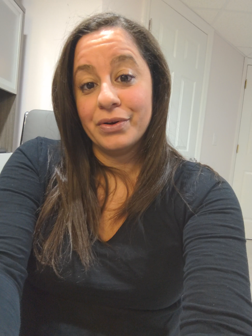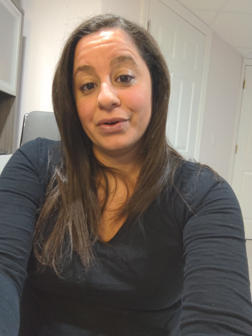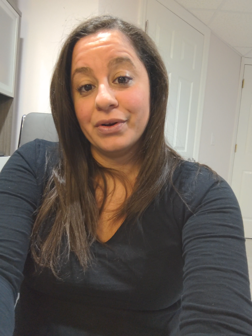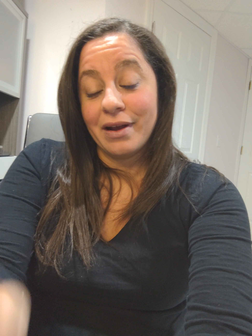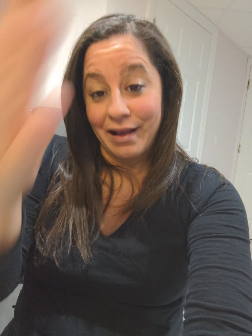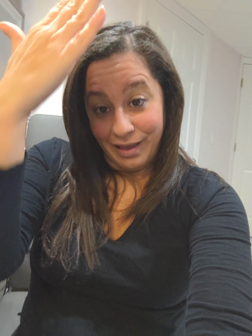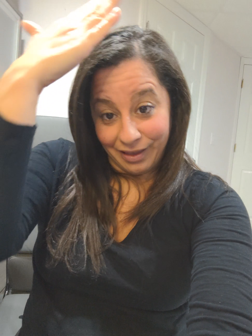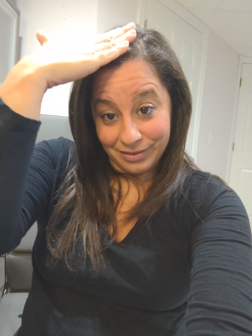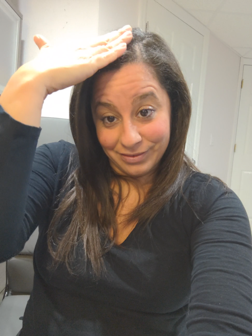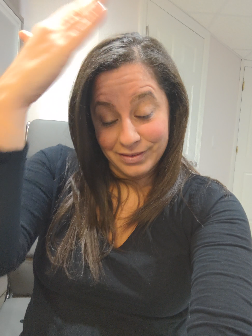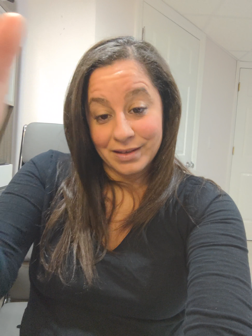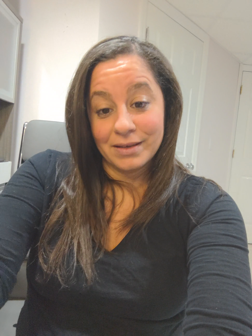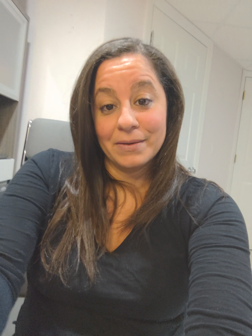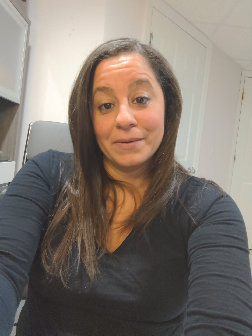hat